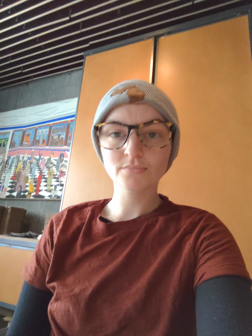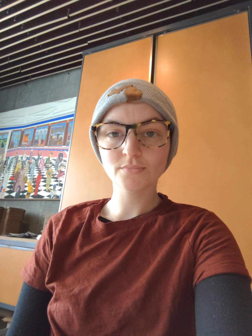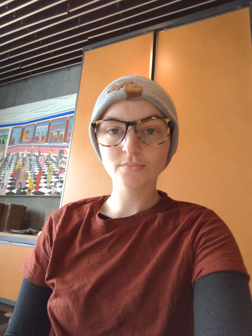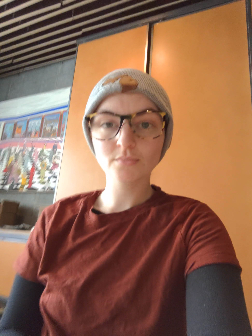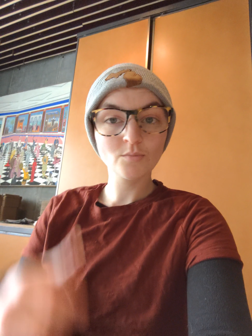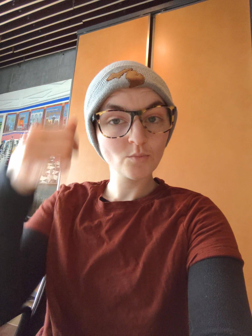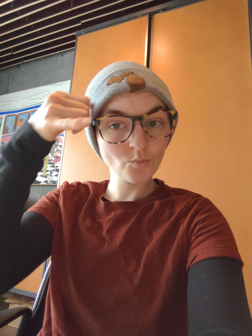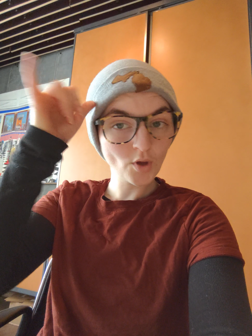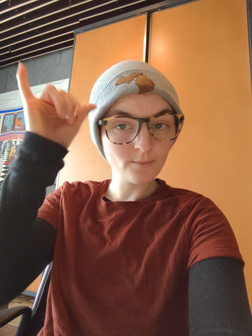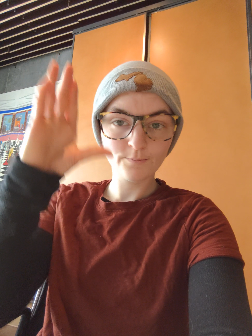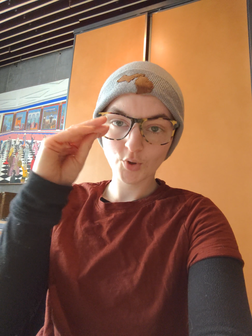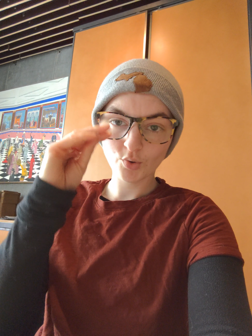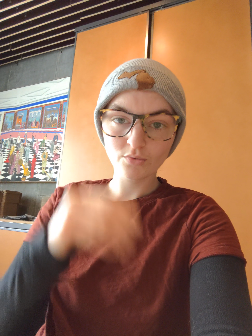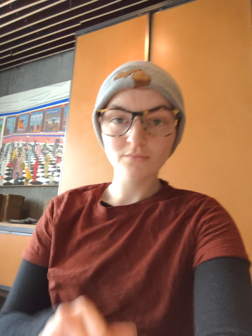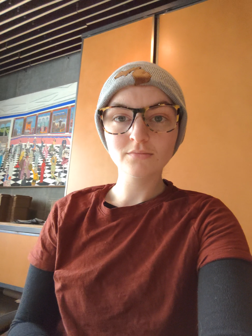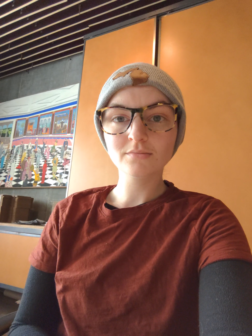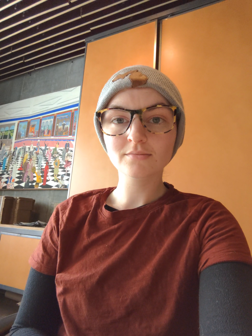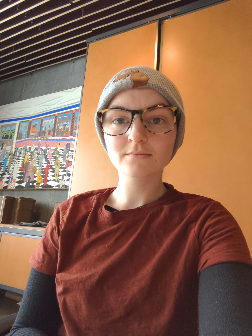cowboy